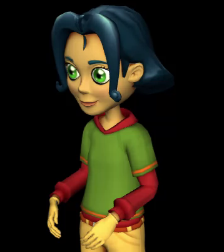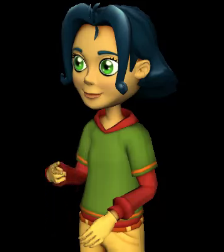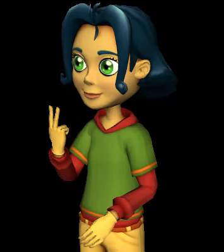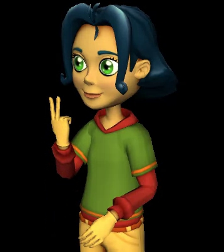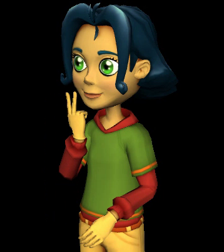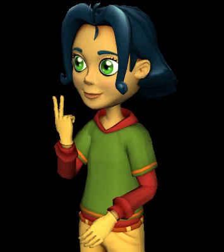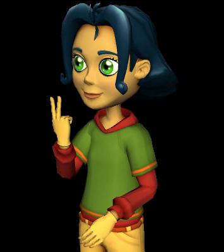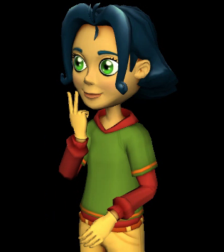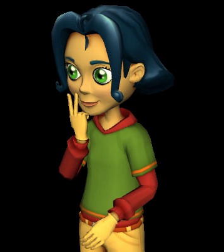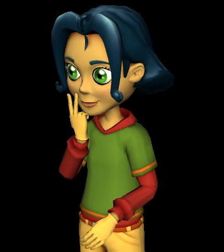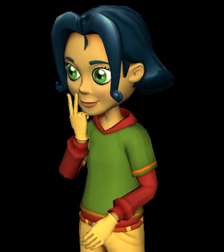يدخن